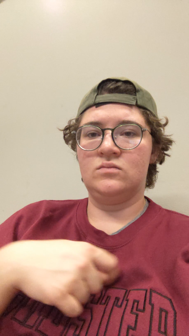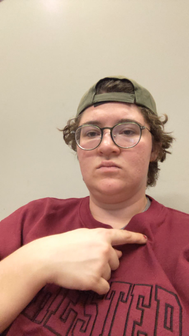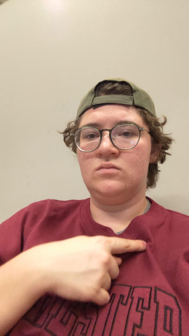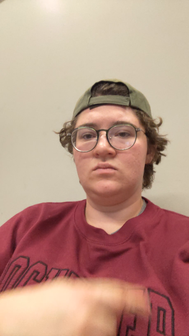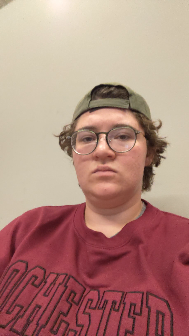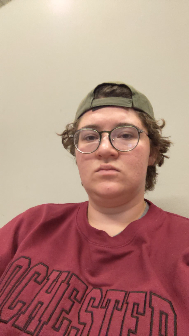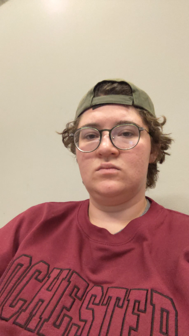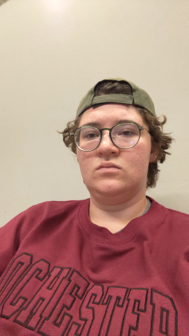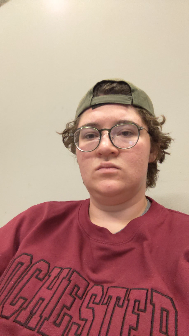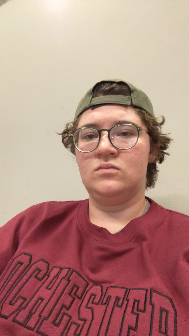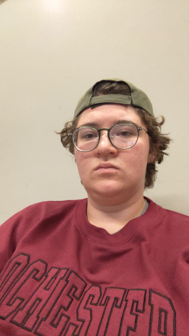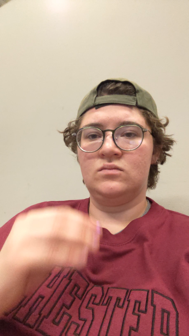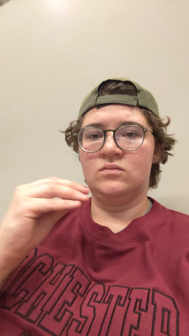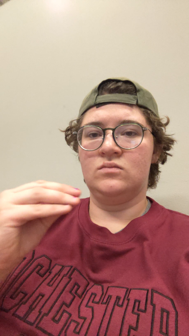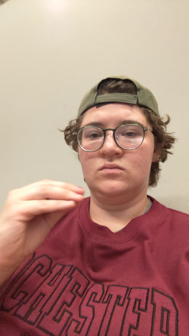fix